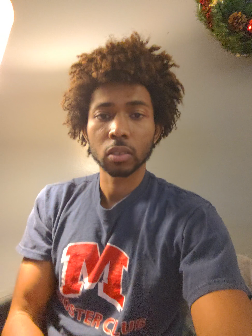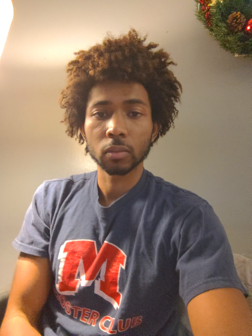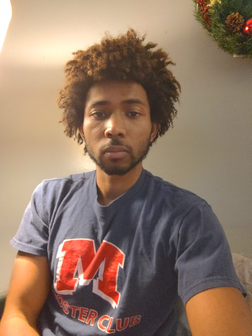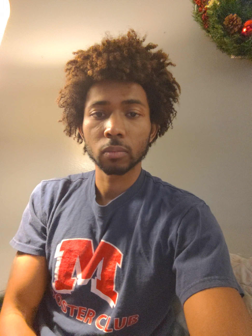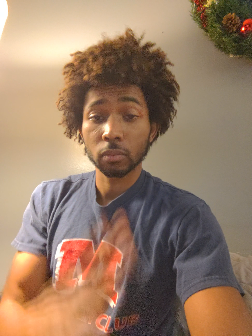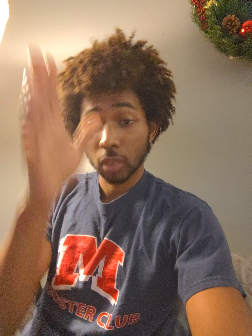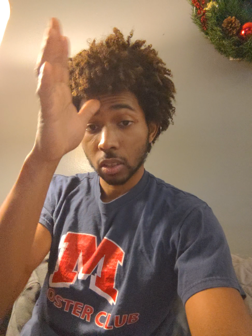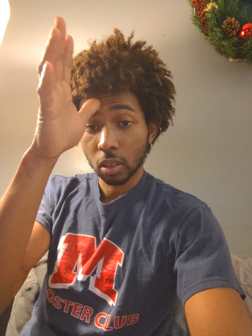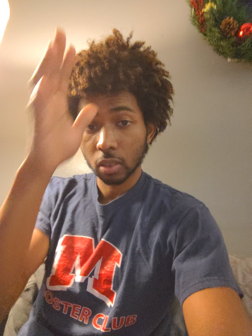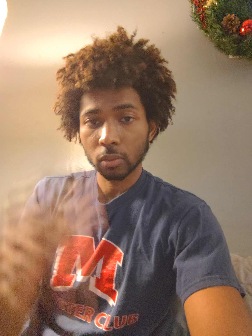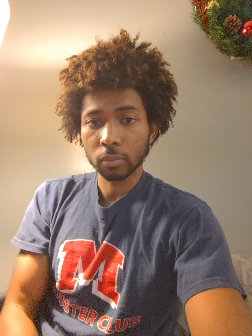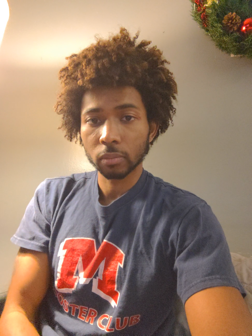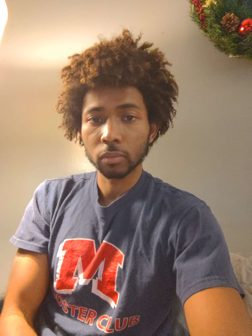dad